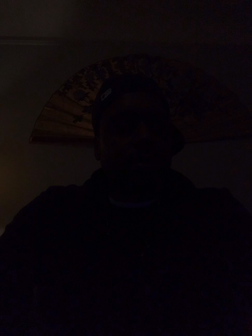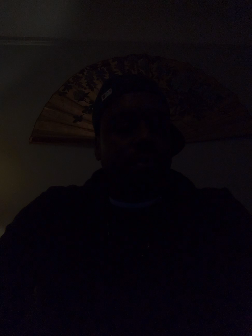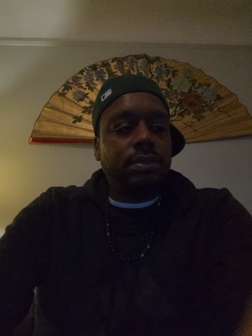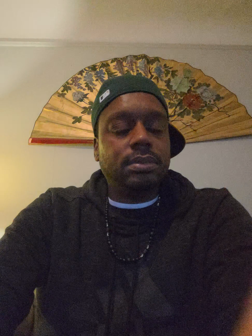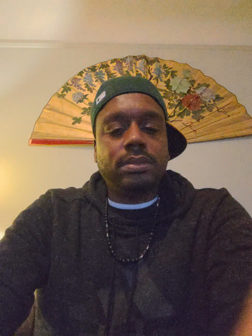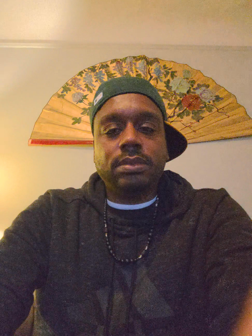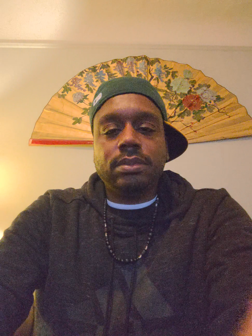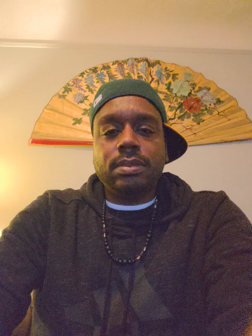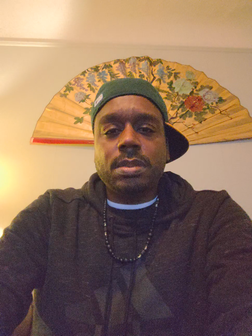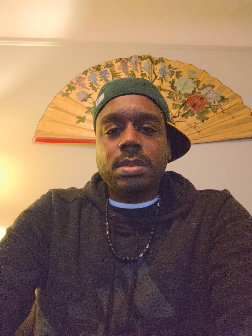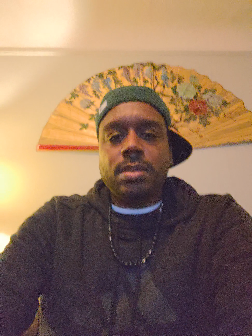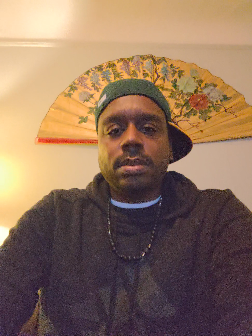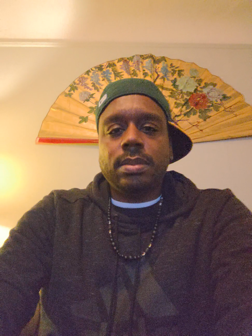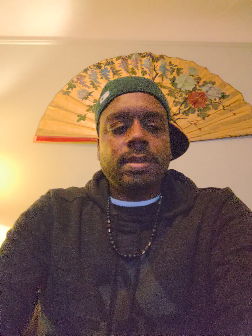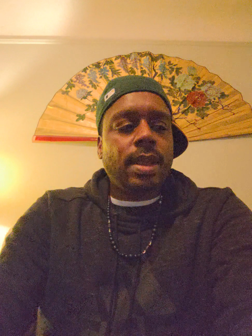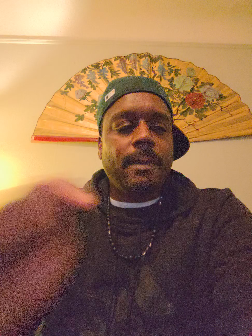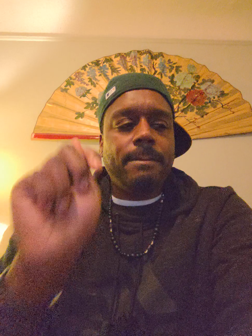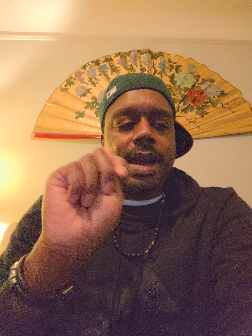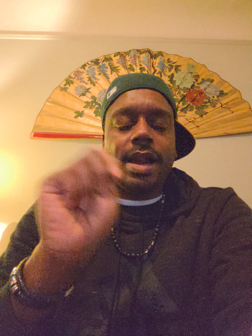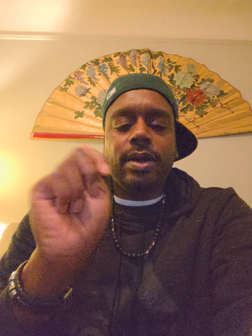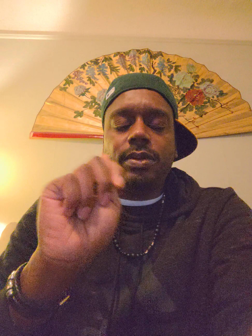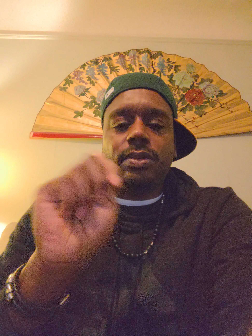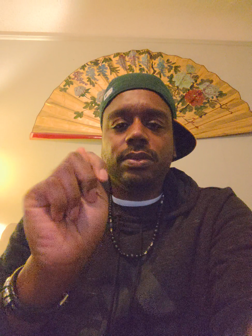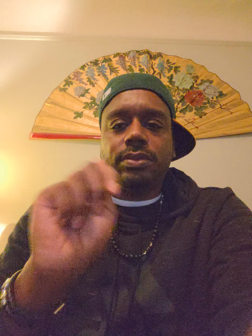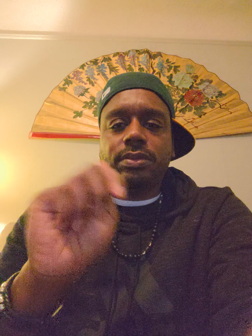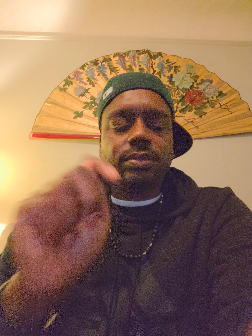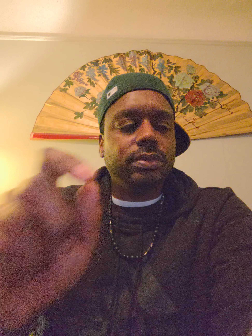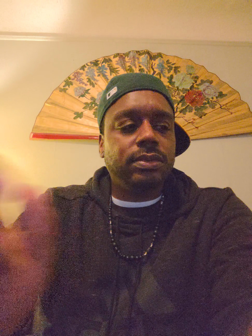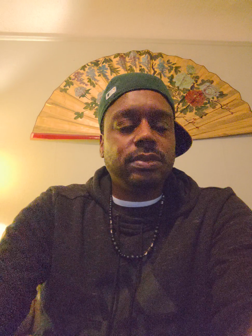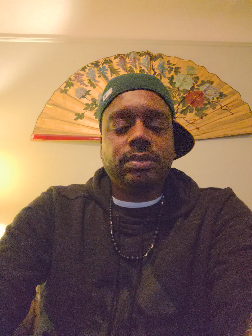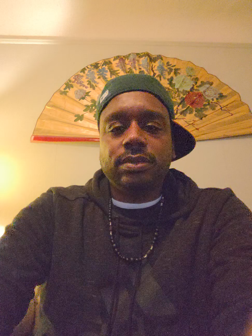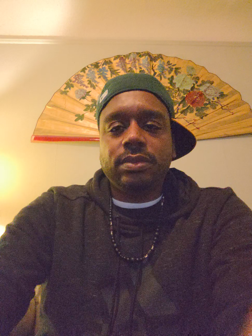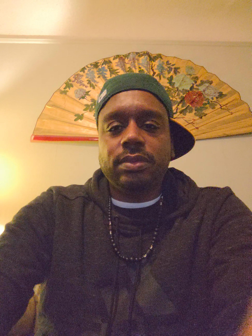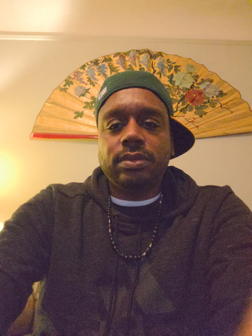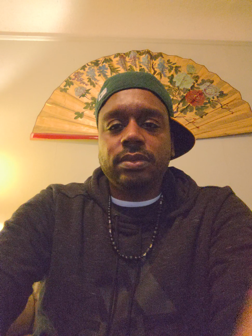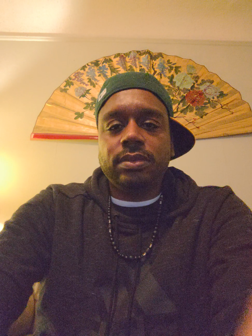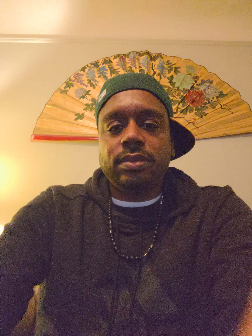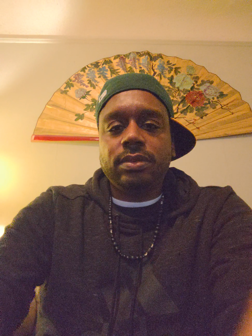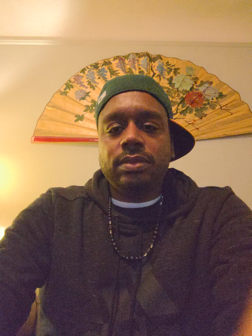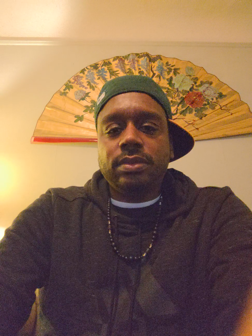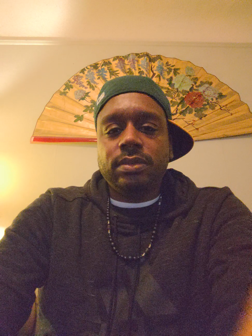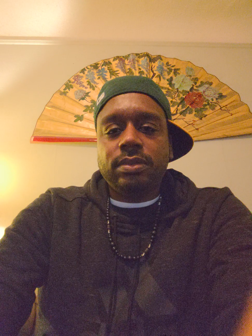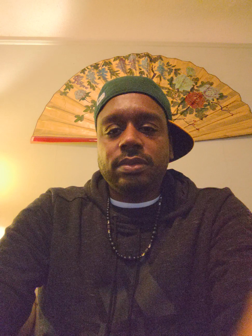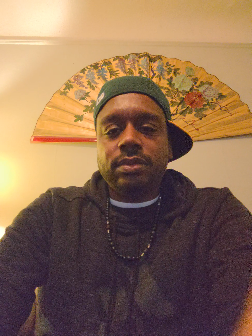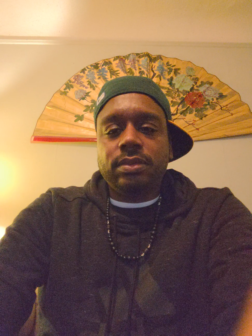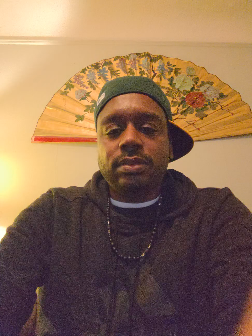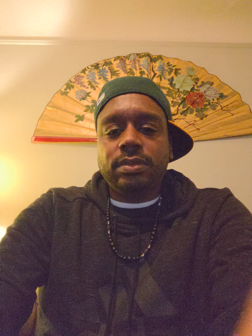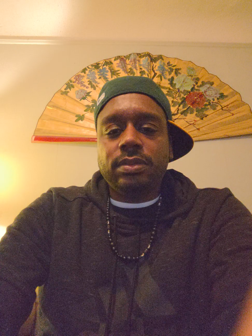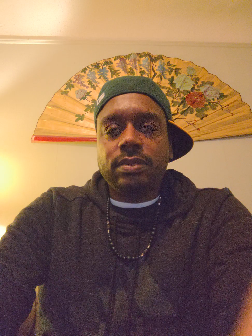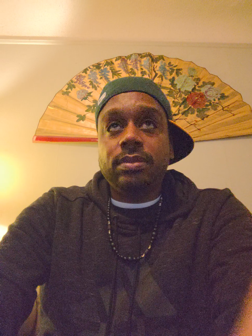potty